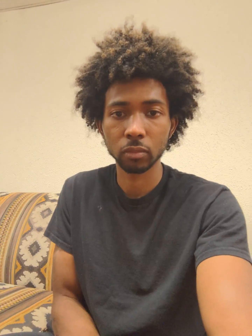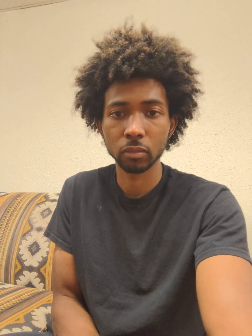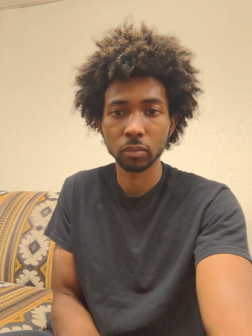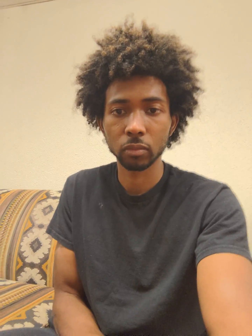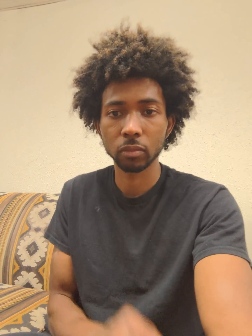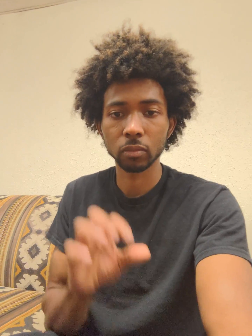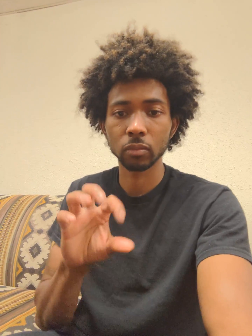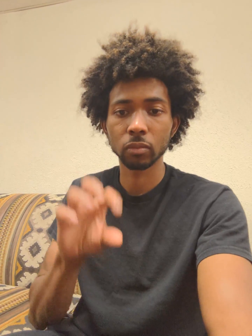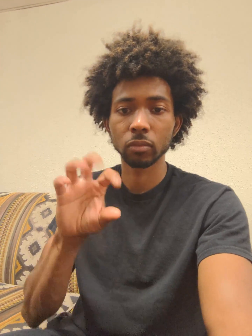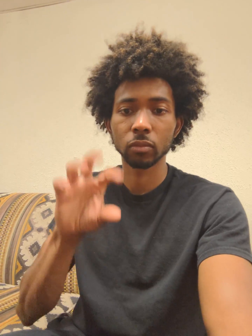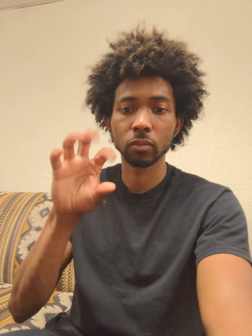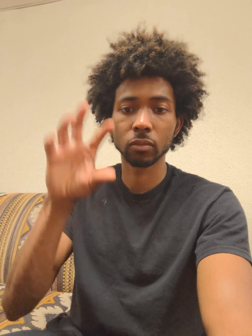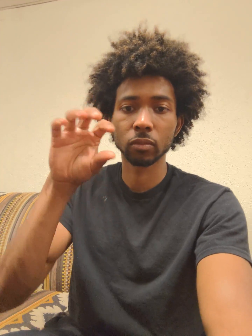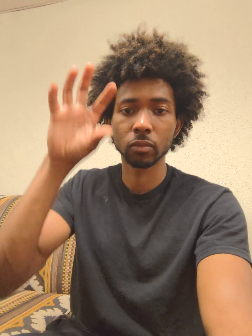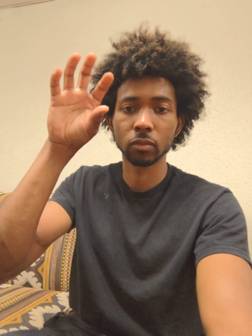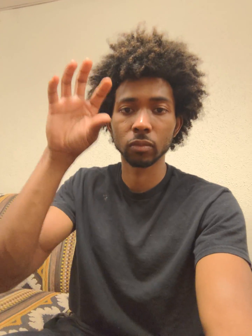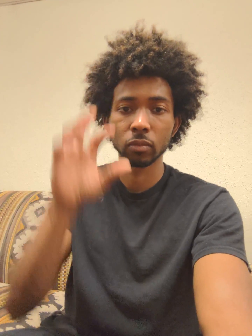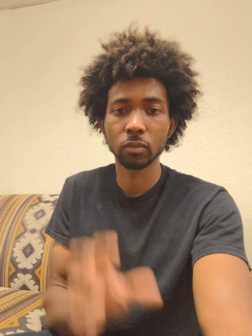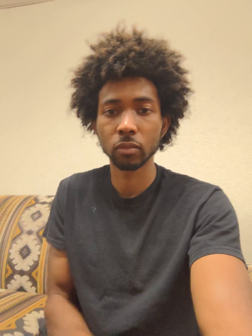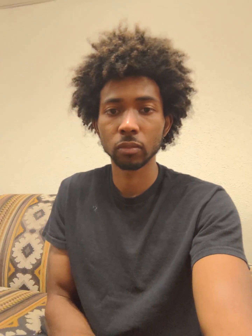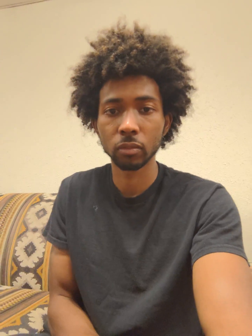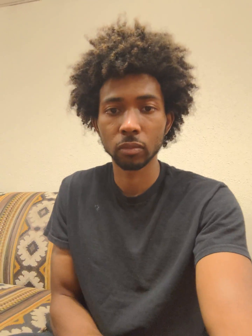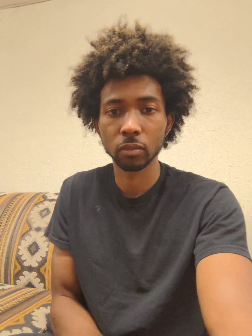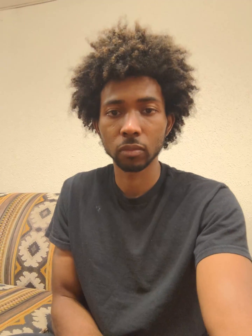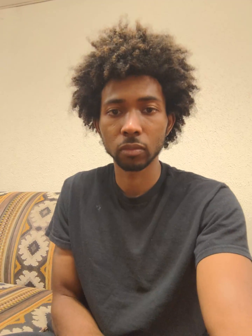climb